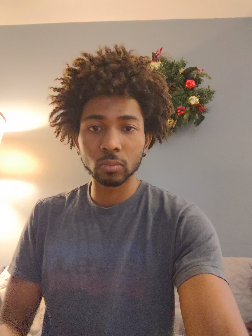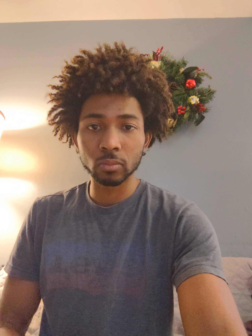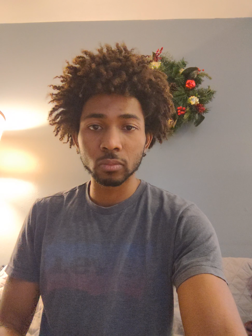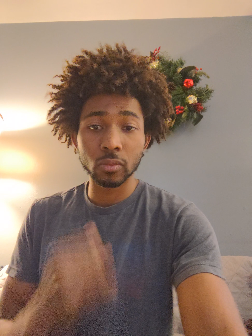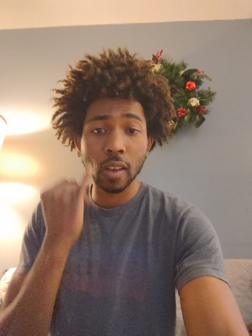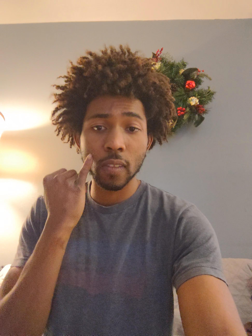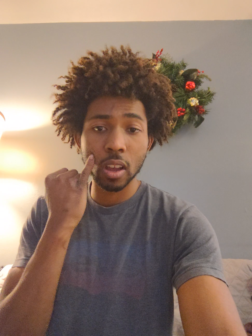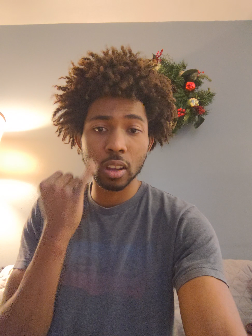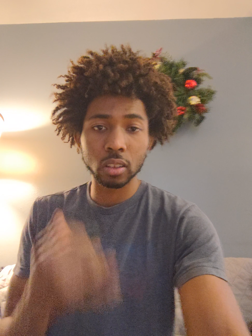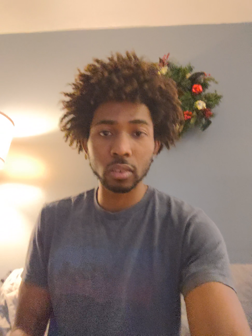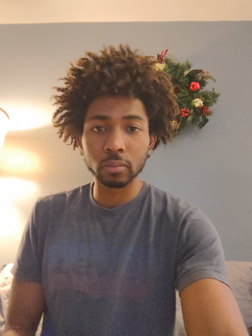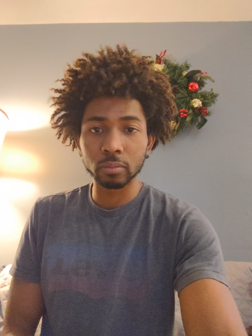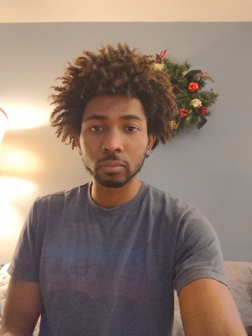if